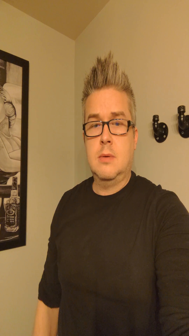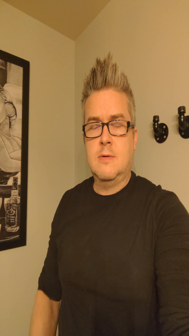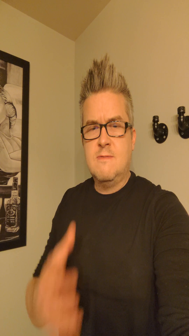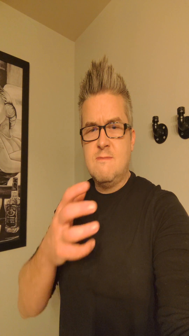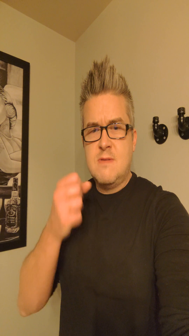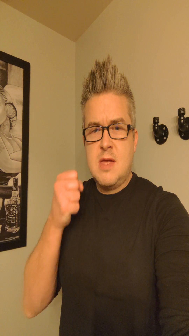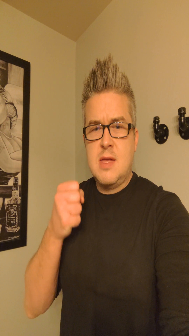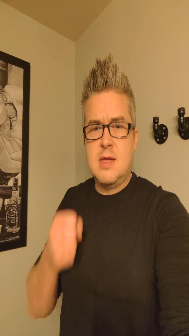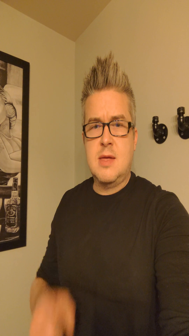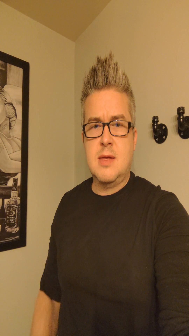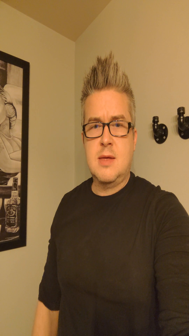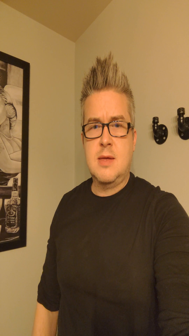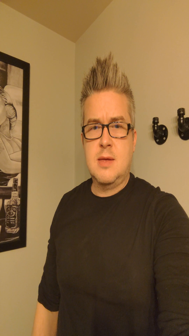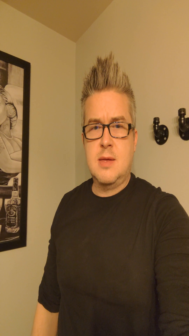fast